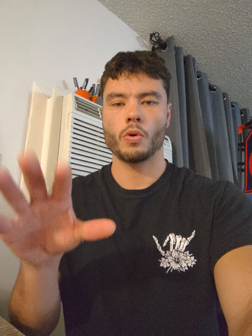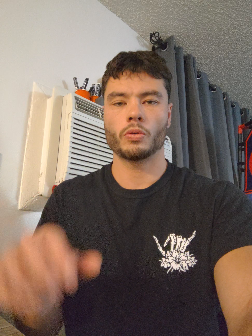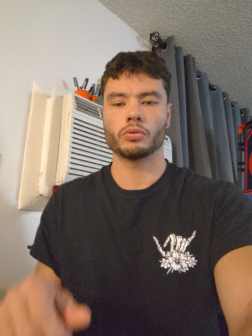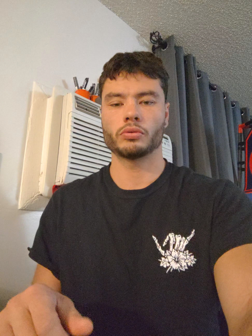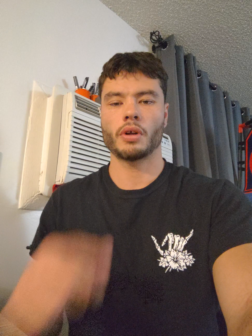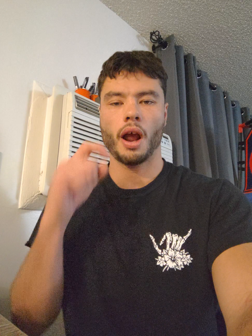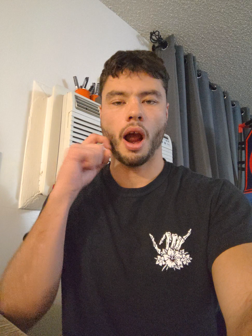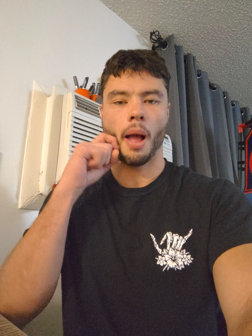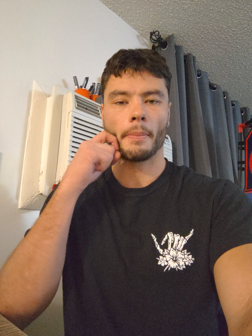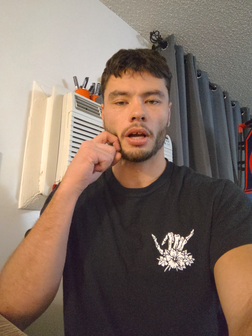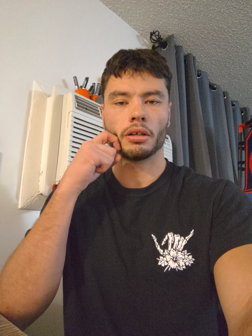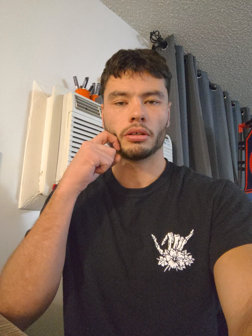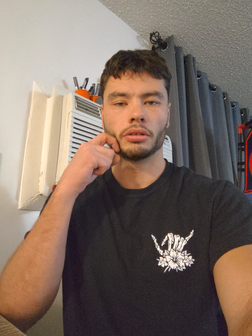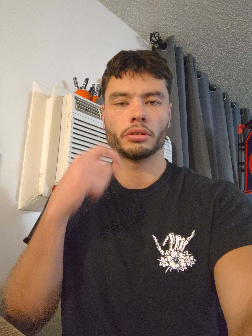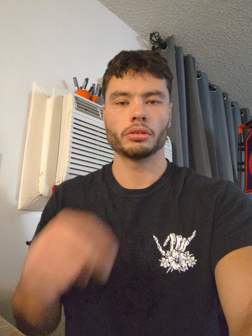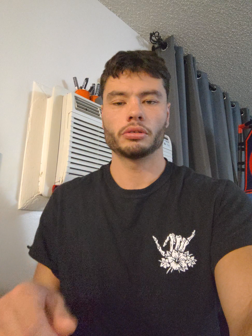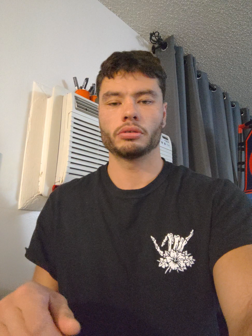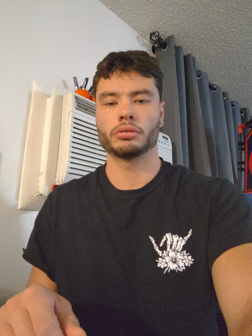apple